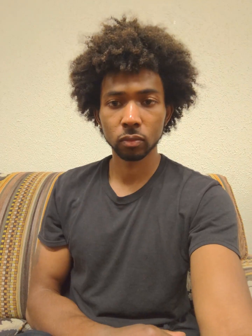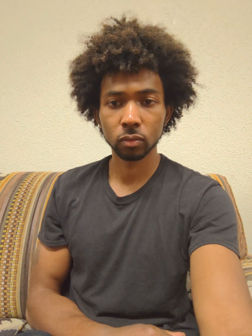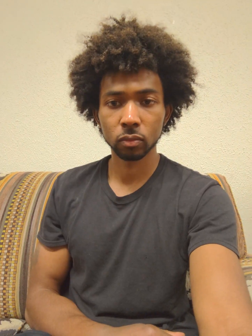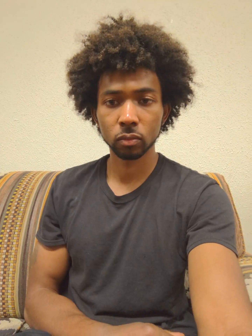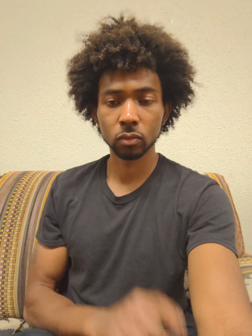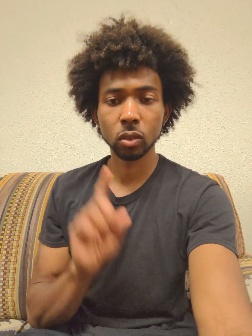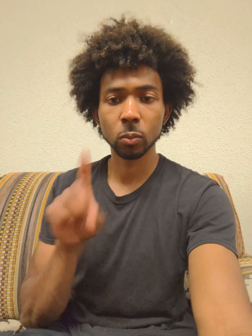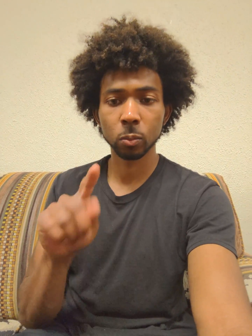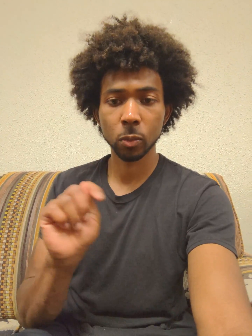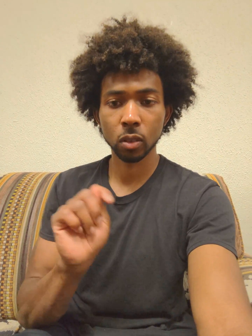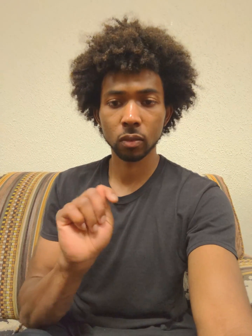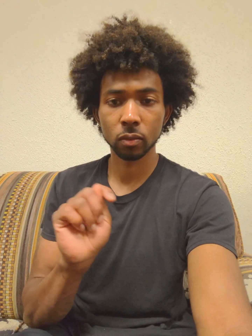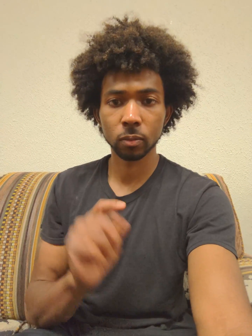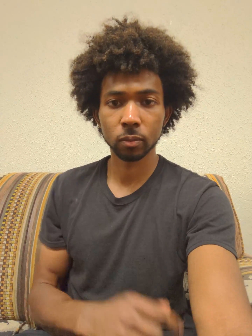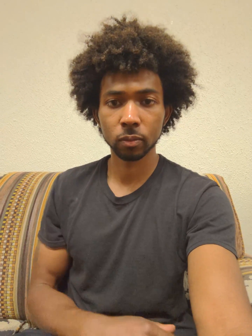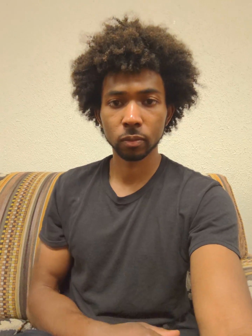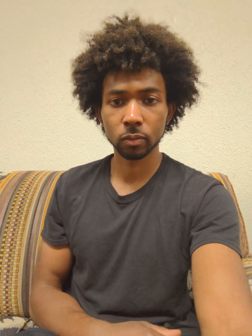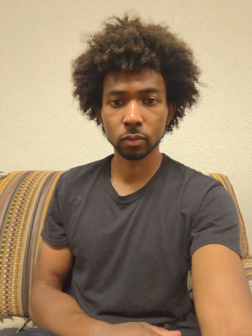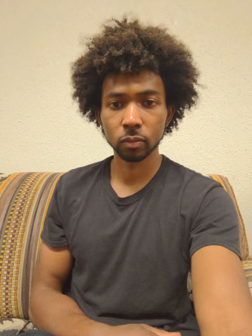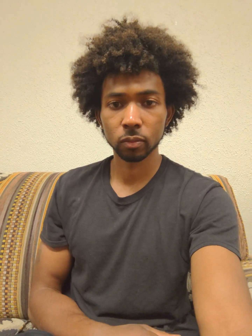go potty